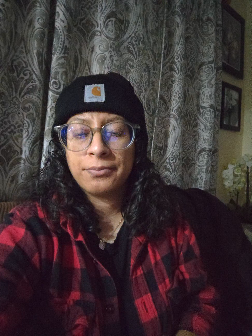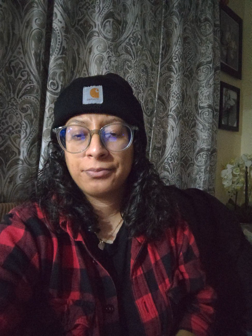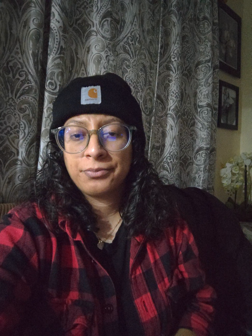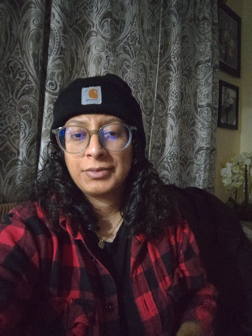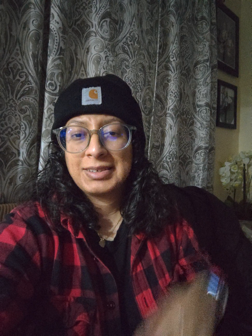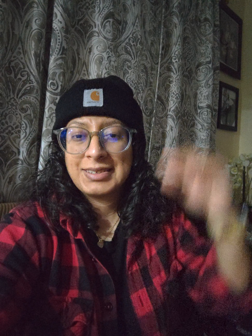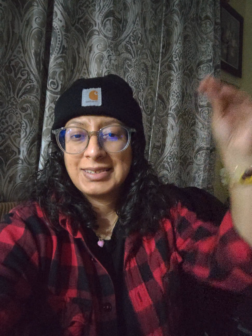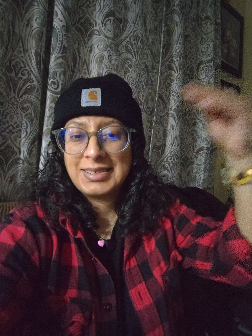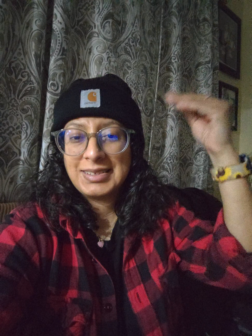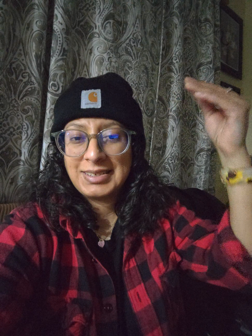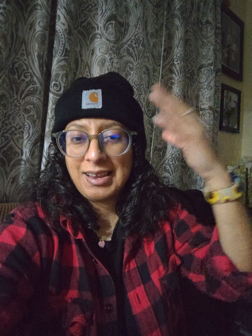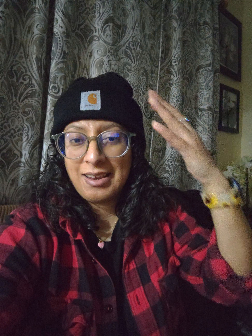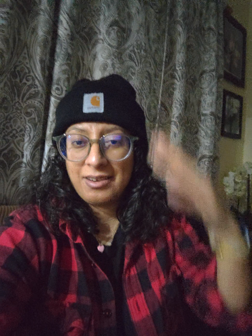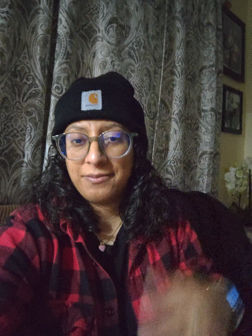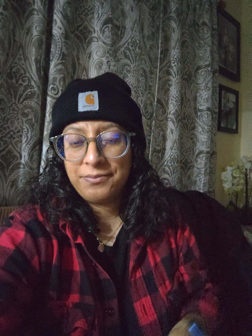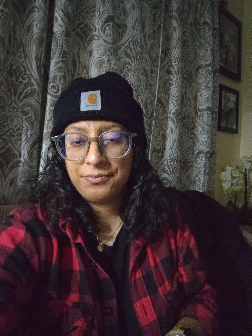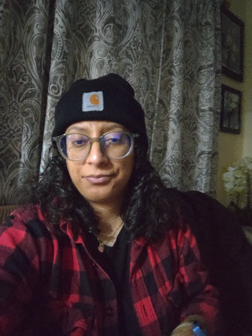sun